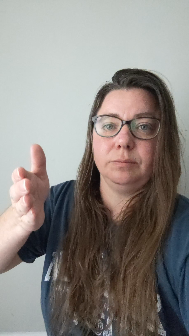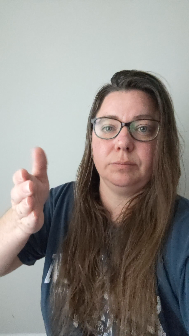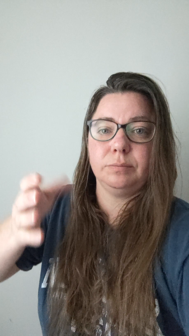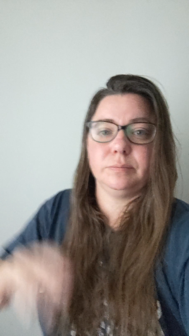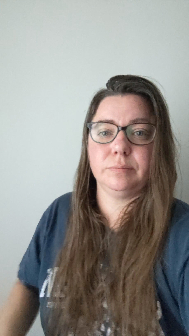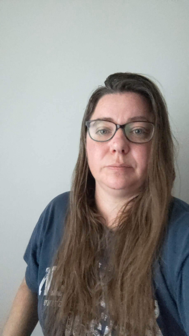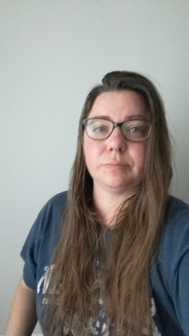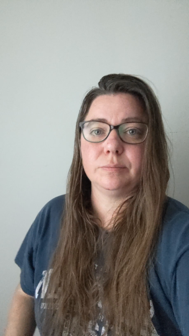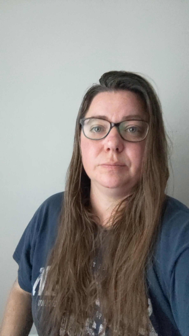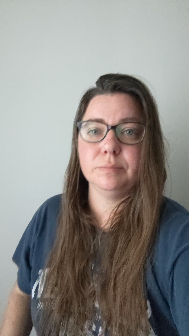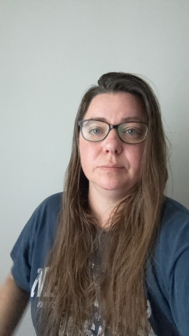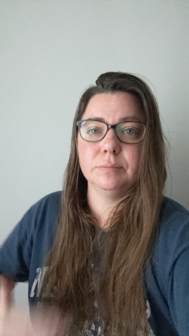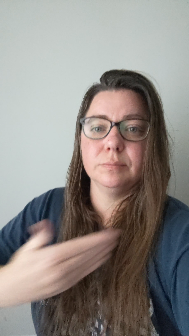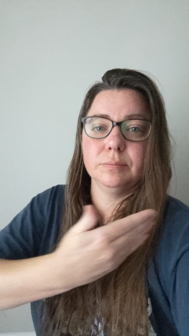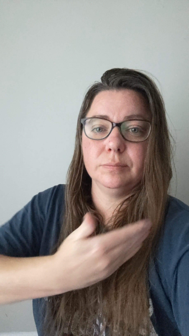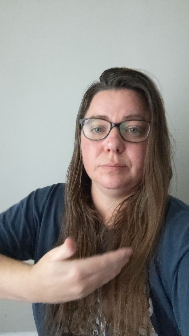baby